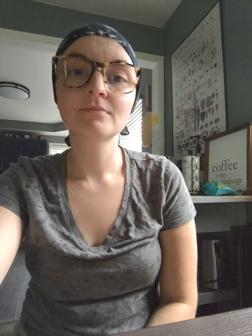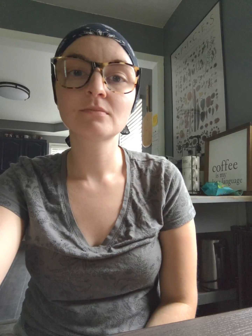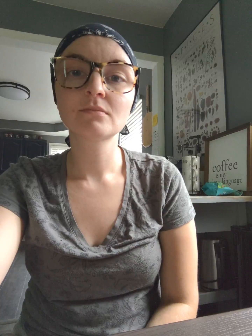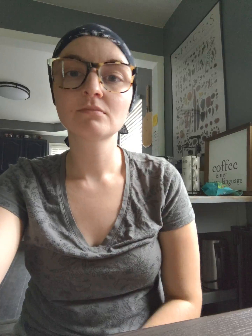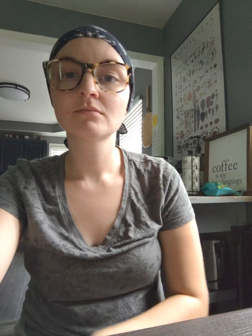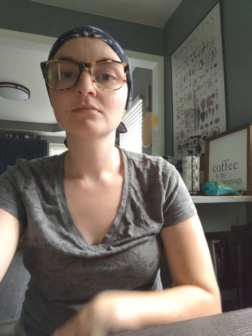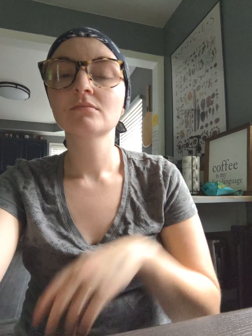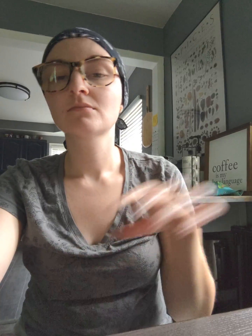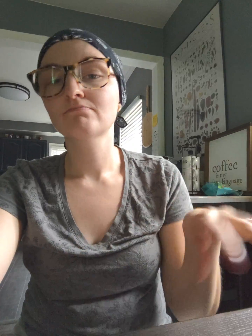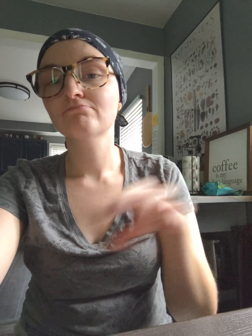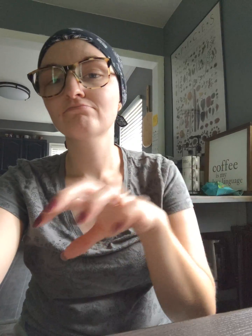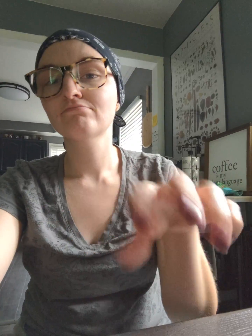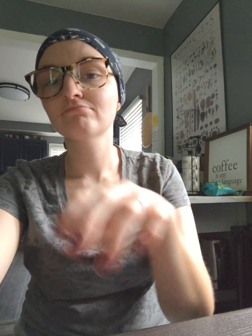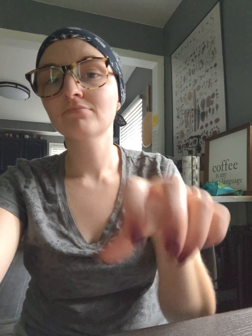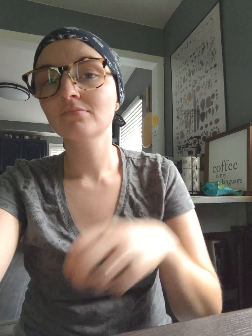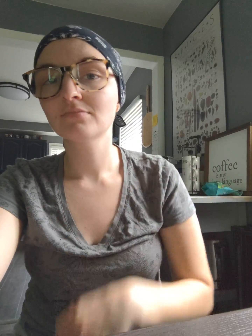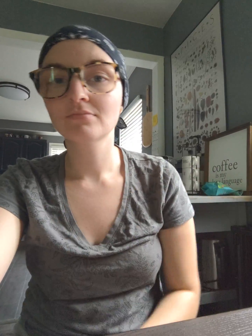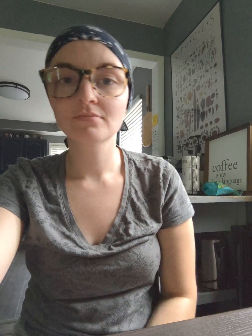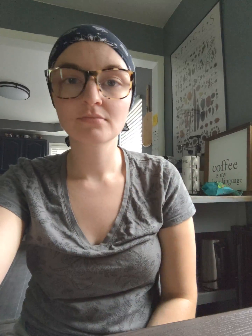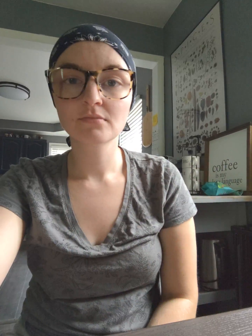block